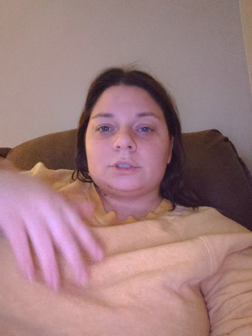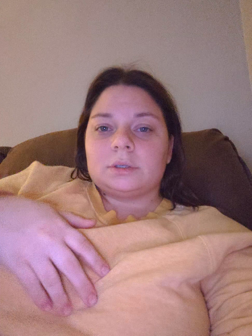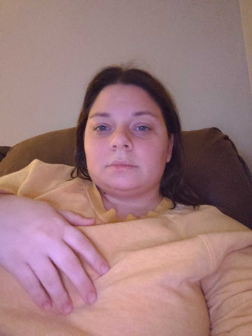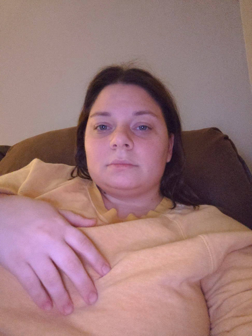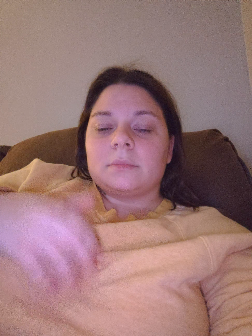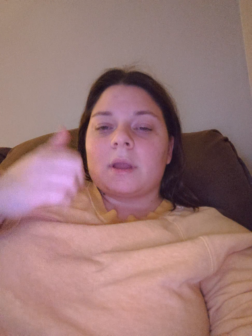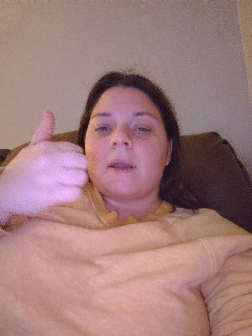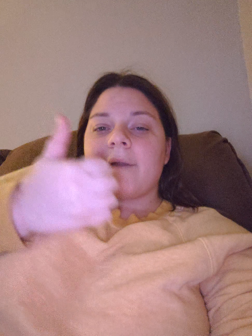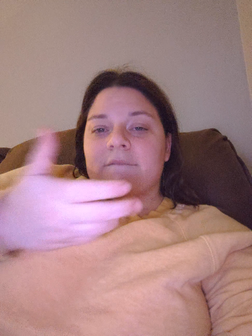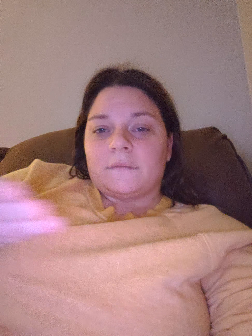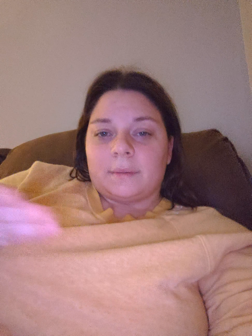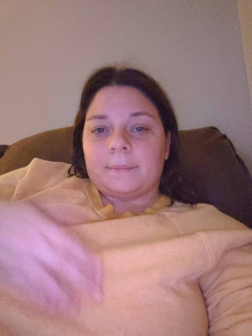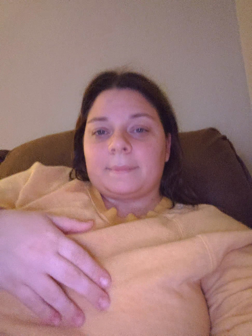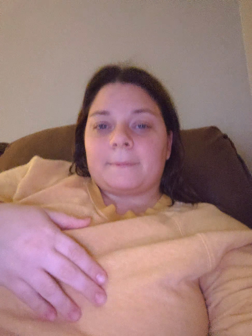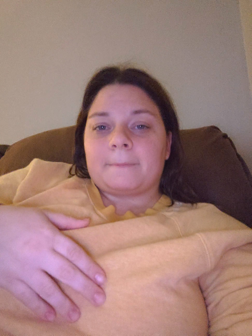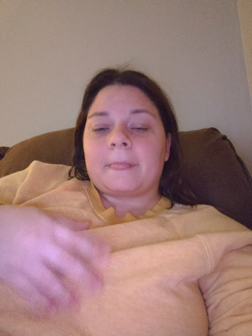every